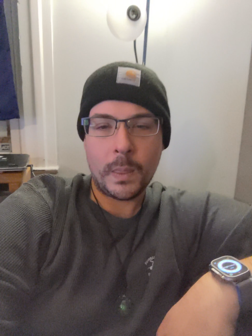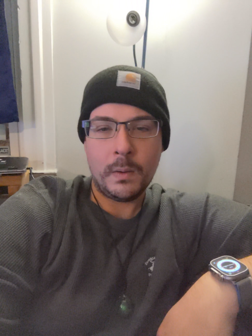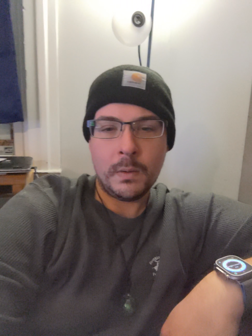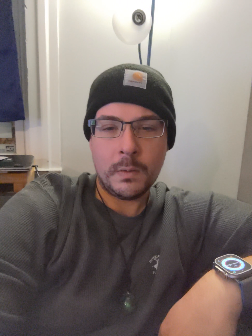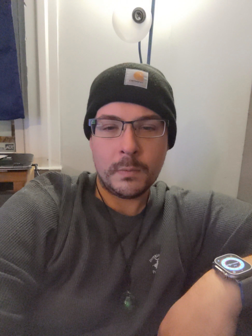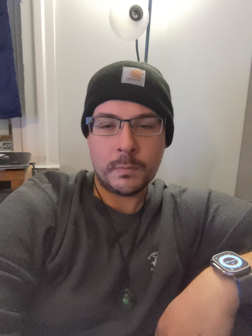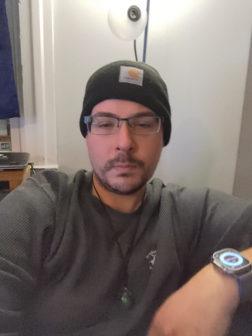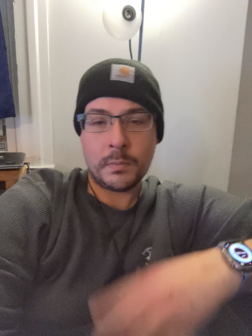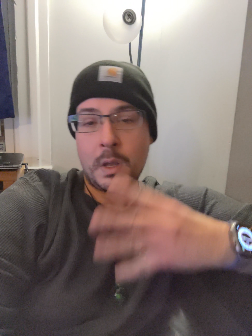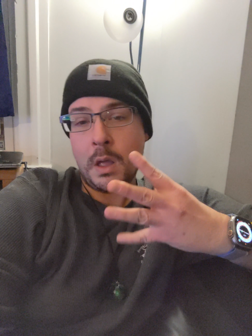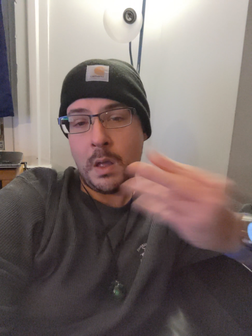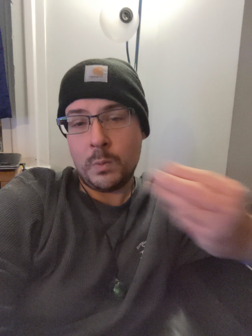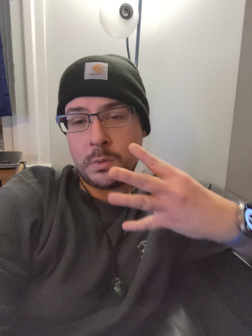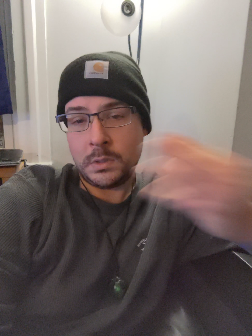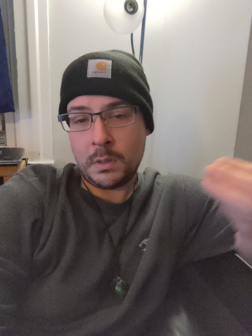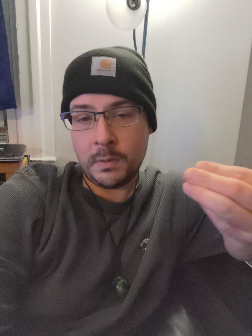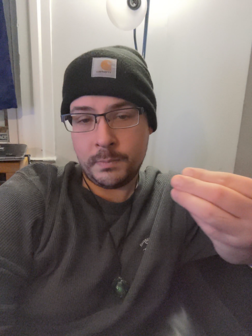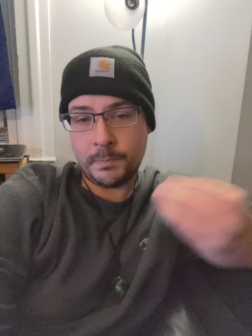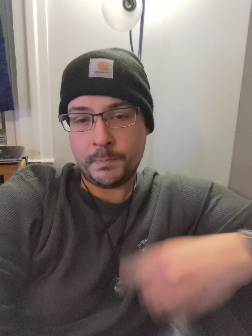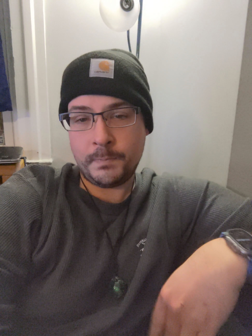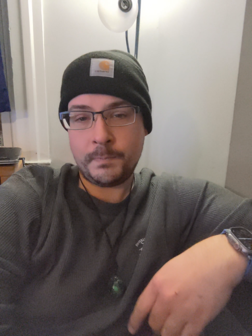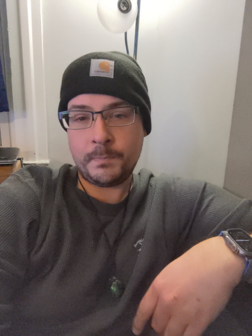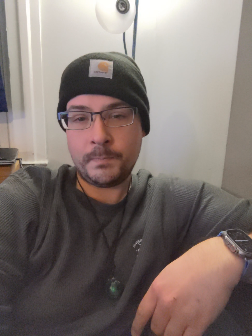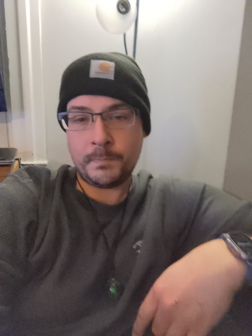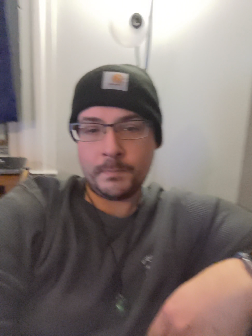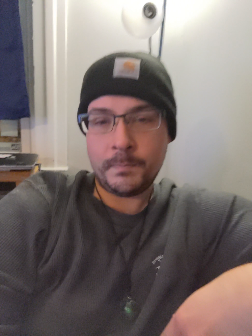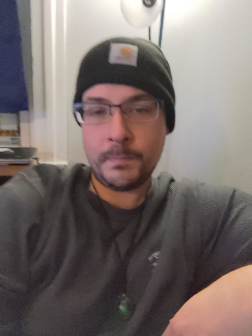outside